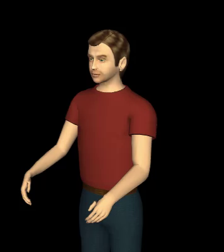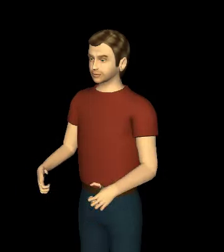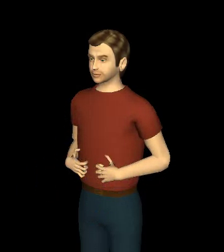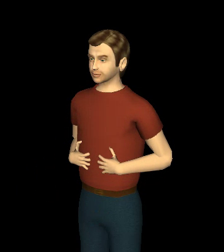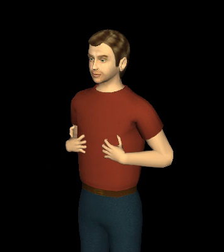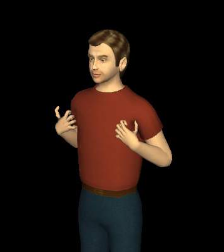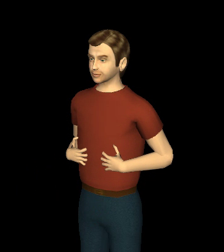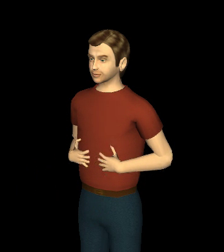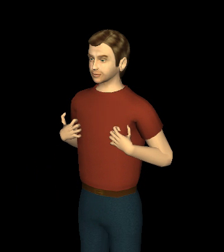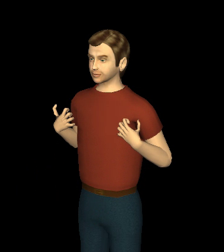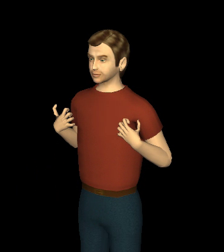غضب